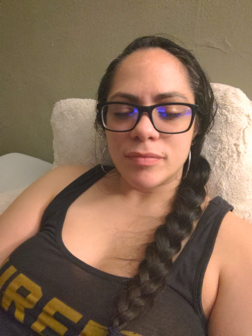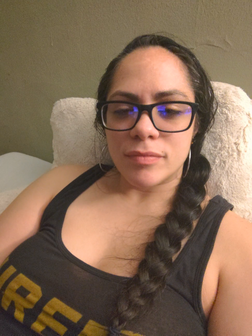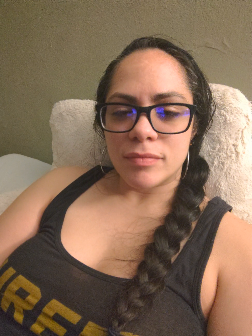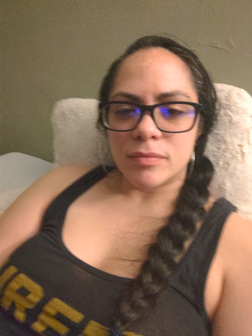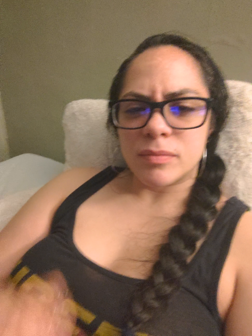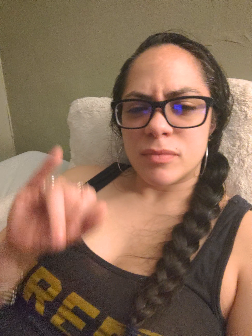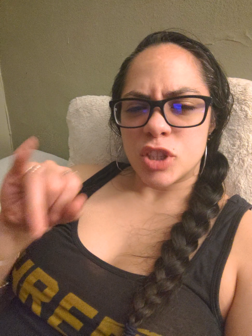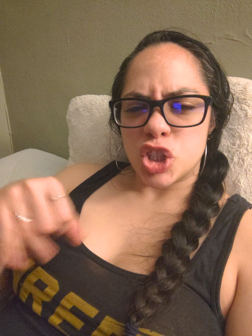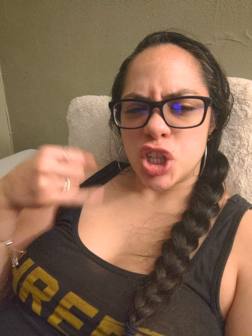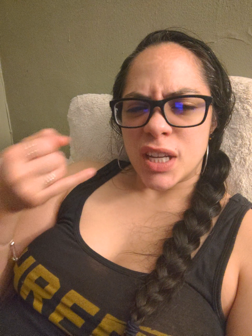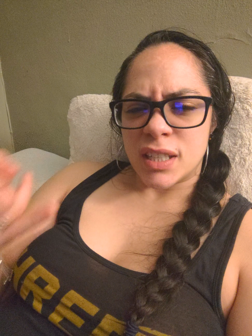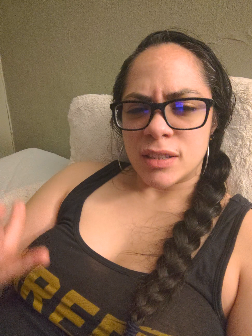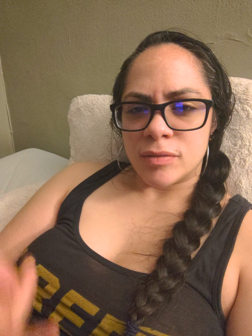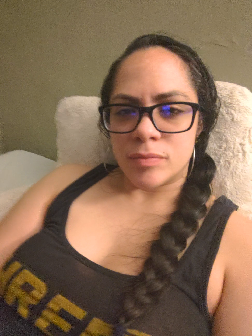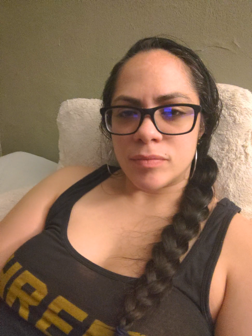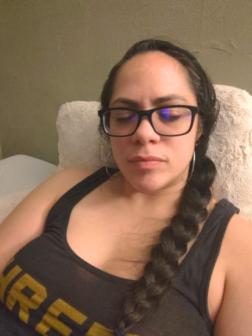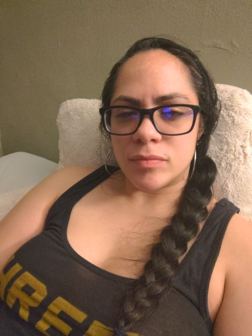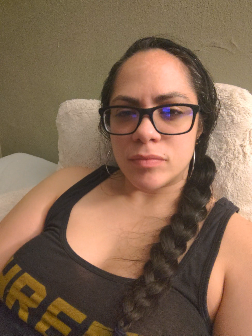jeans